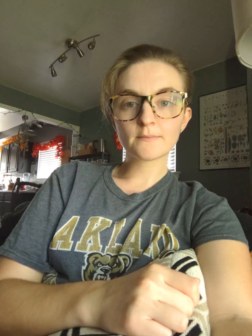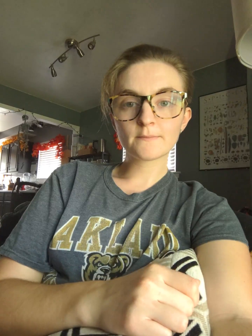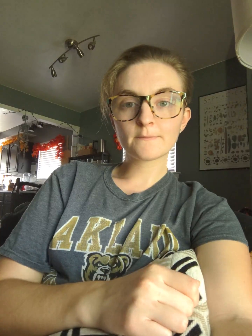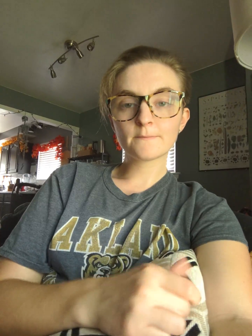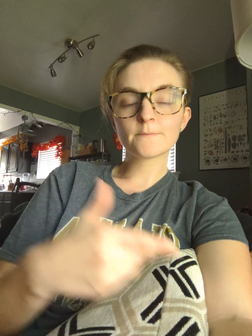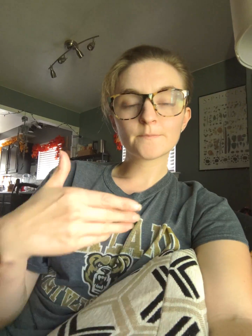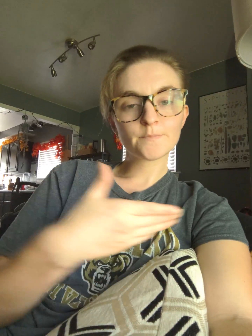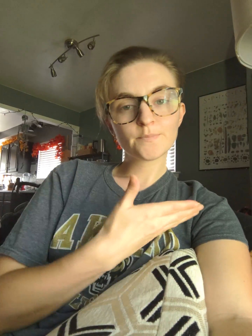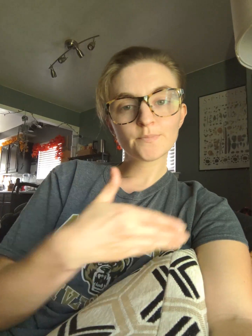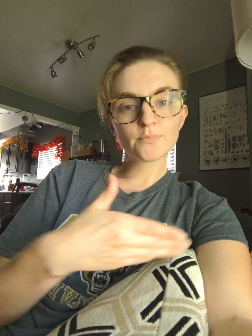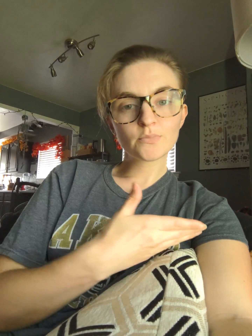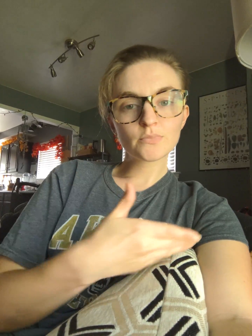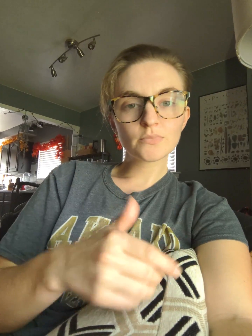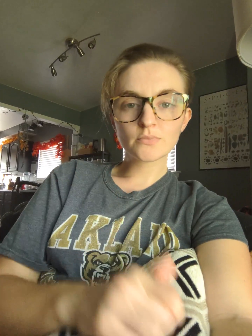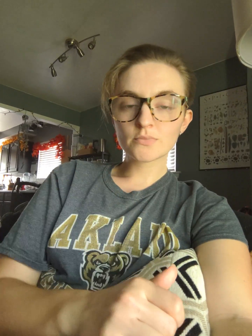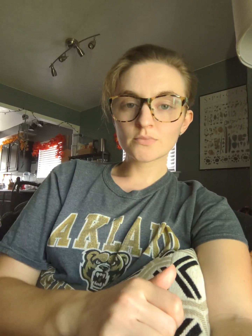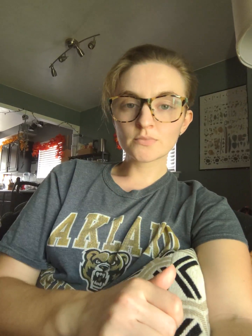baby